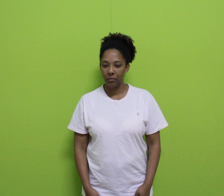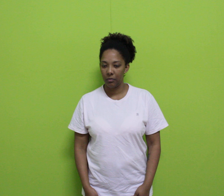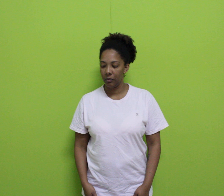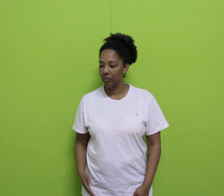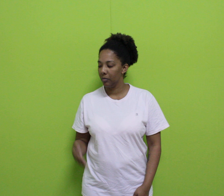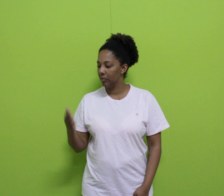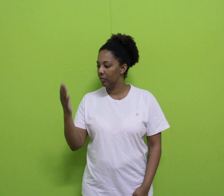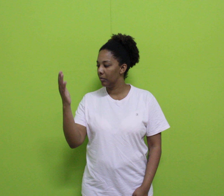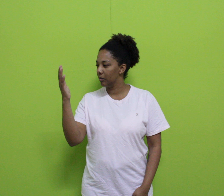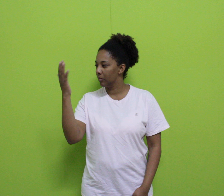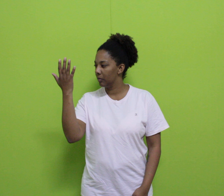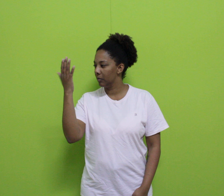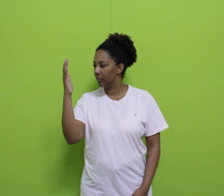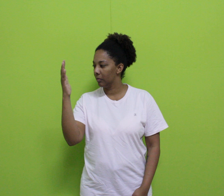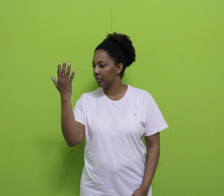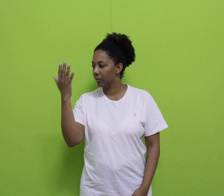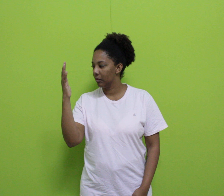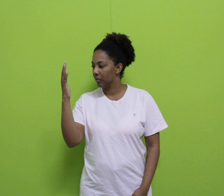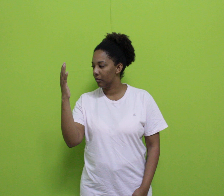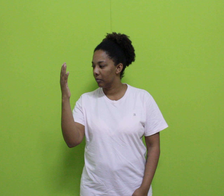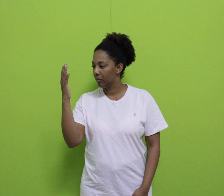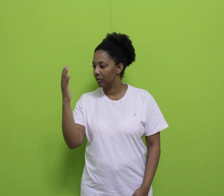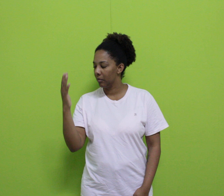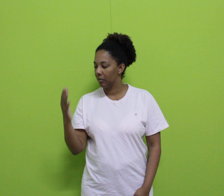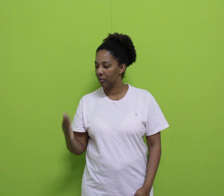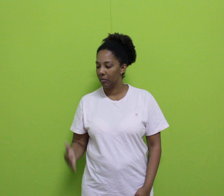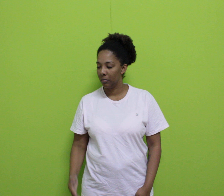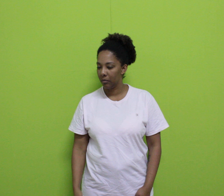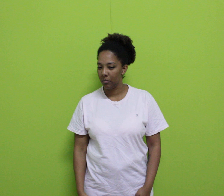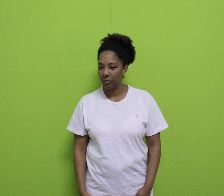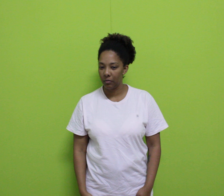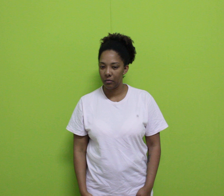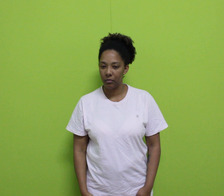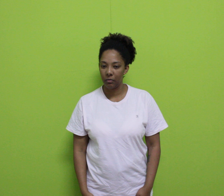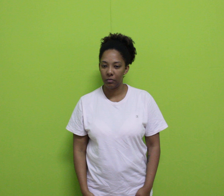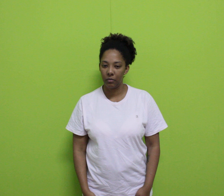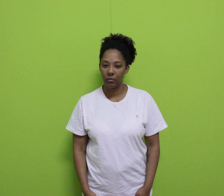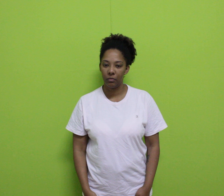espelho